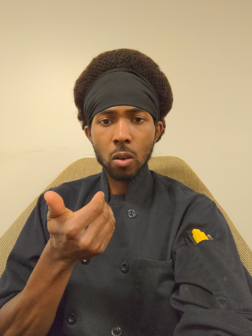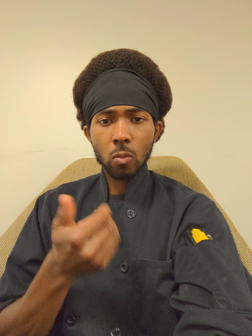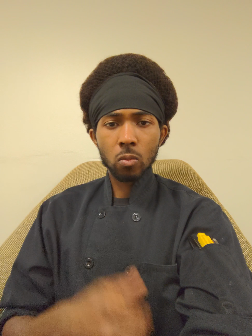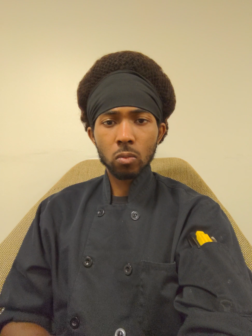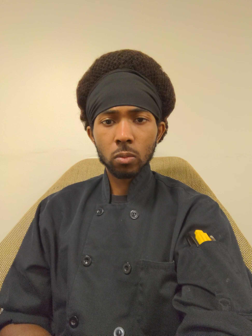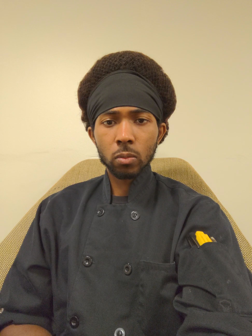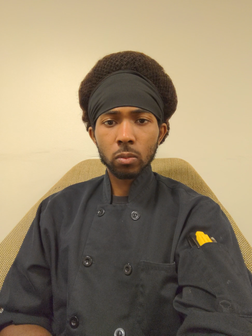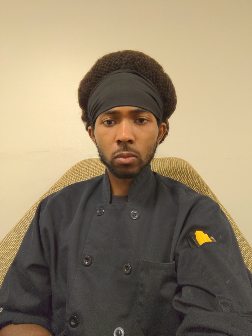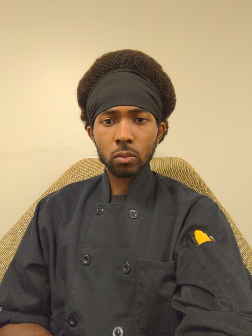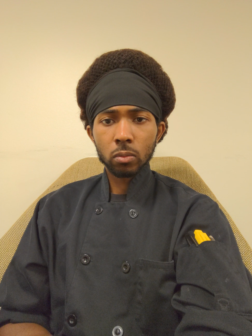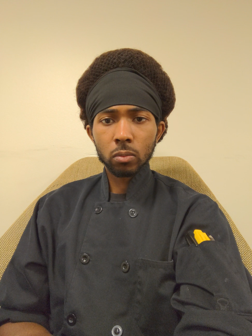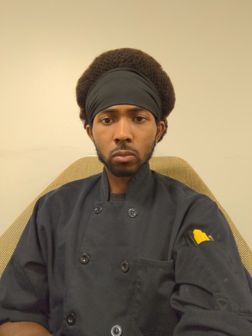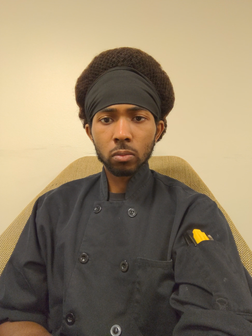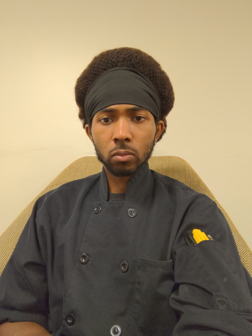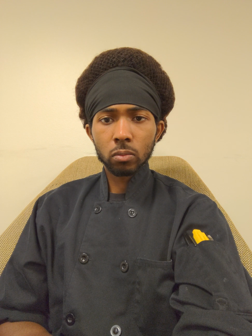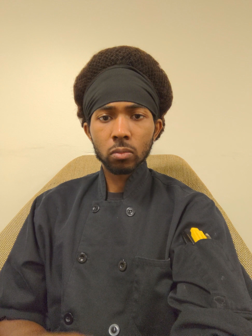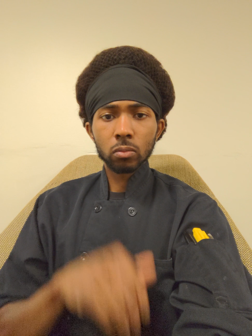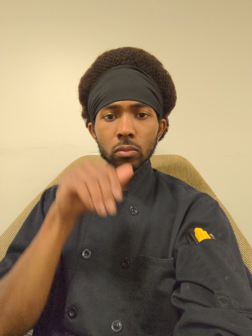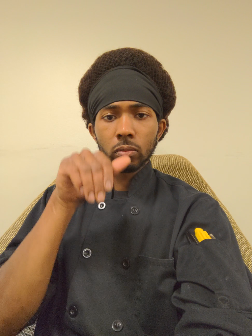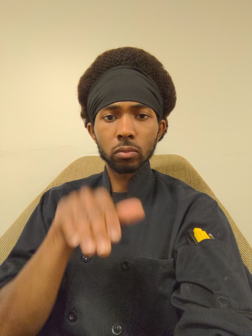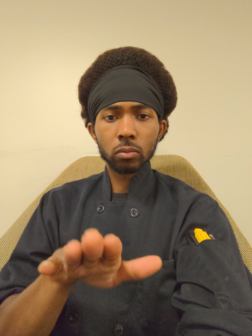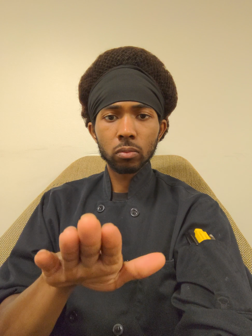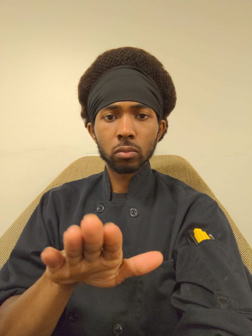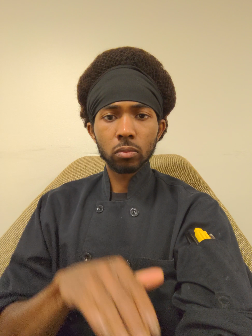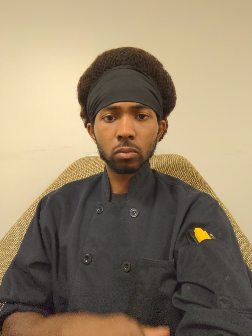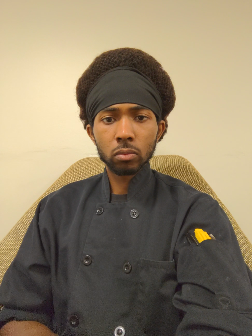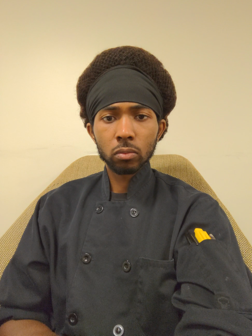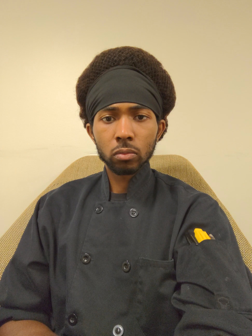enter